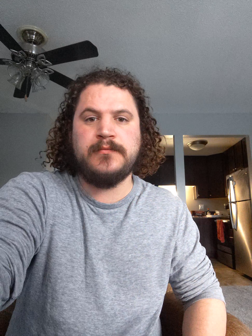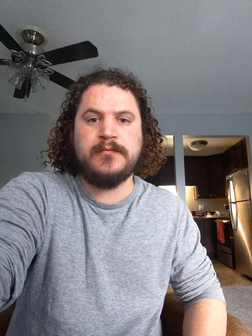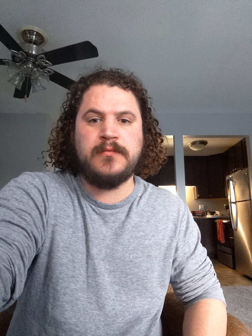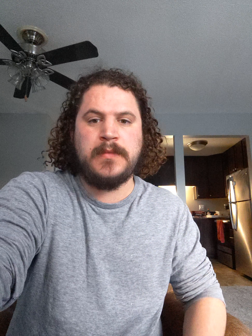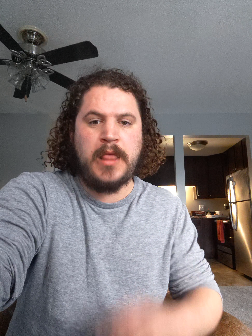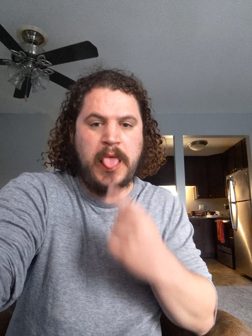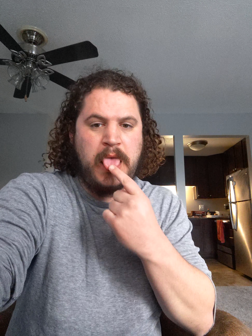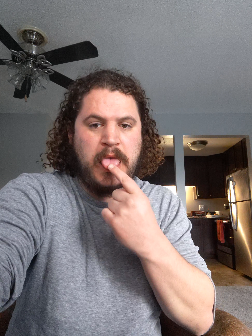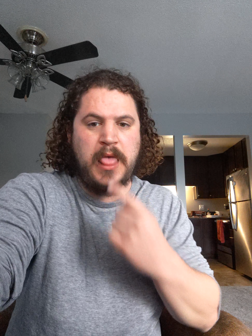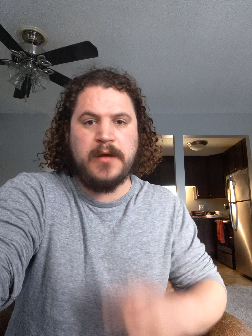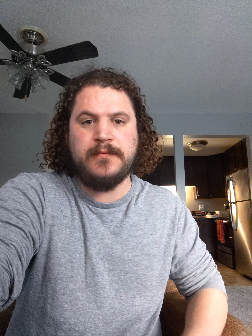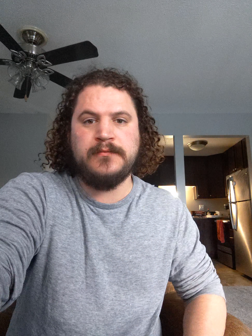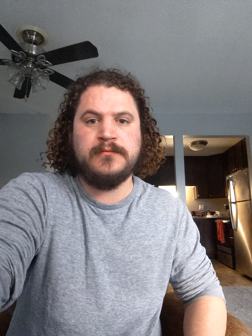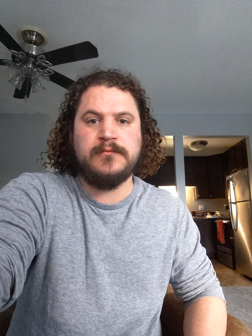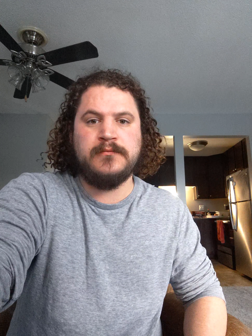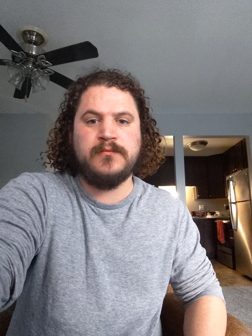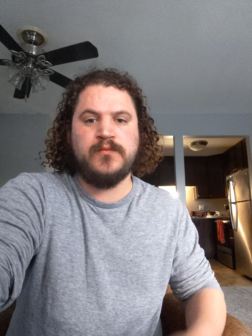tongue